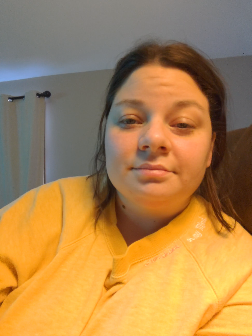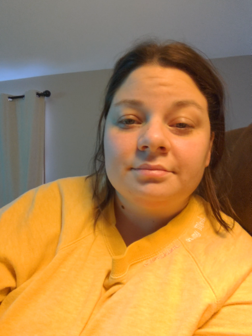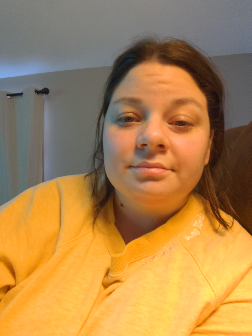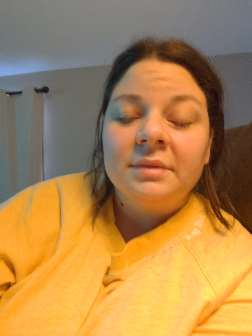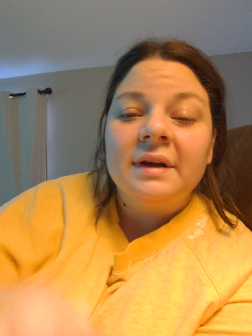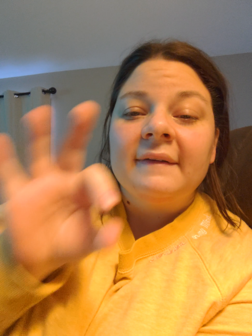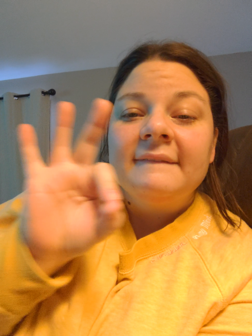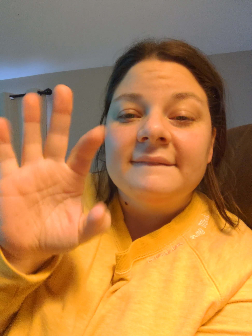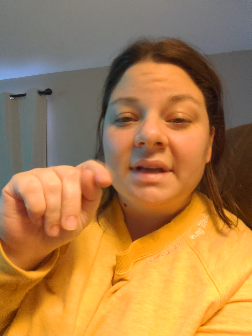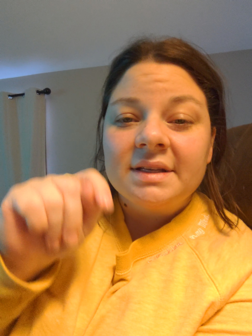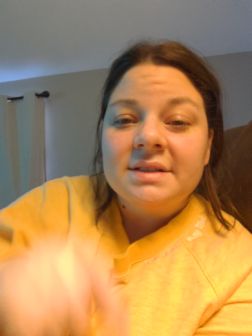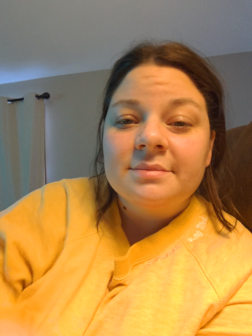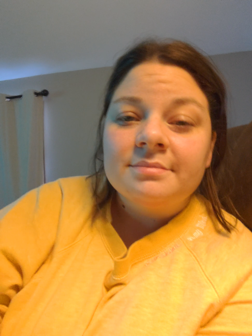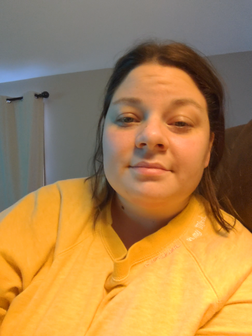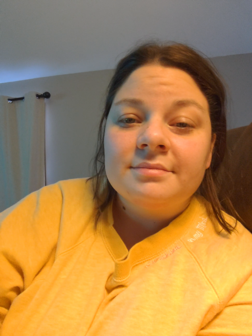feet